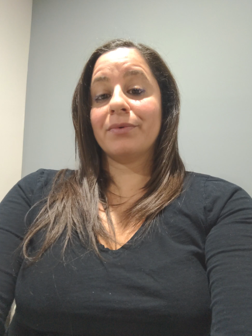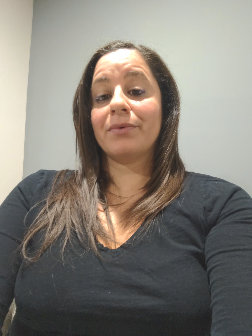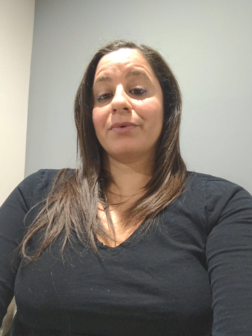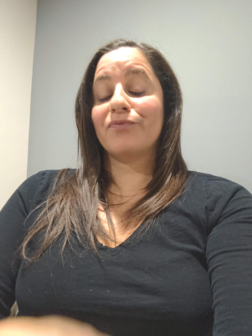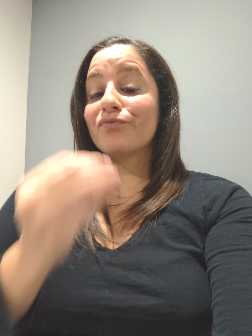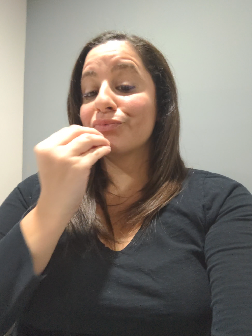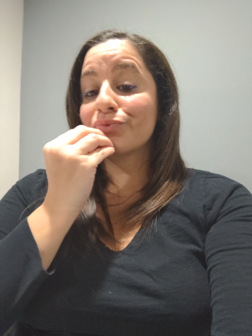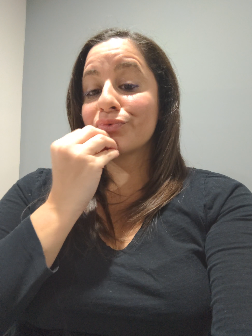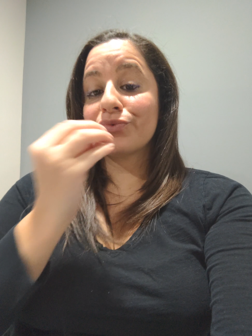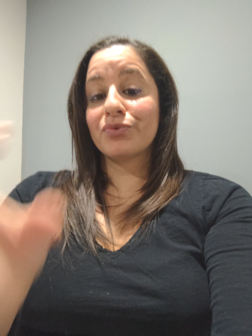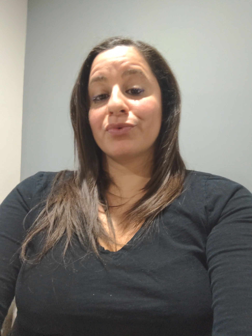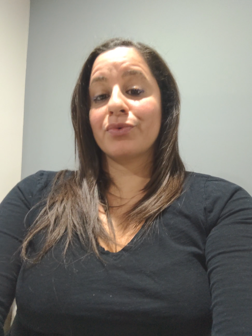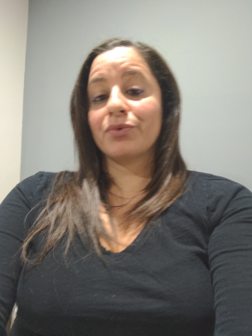food